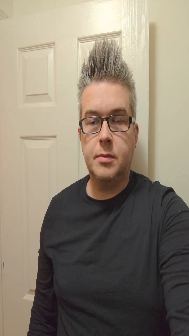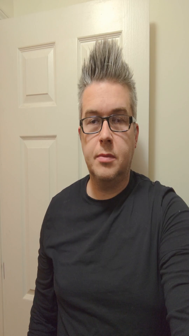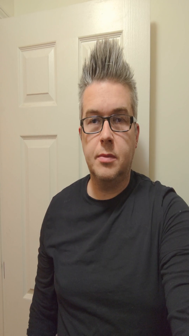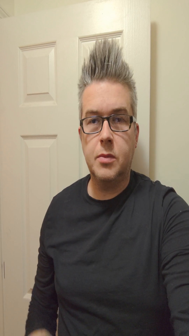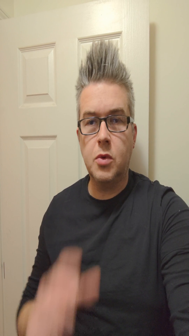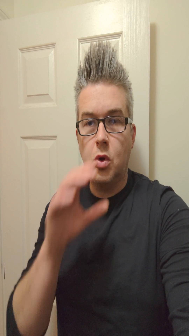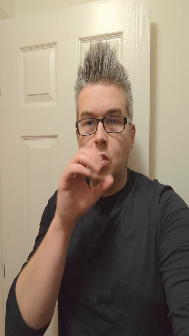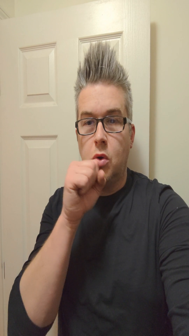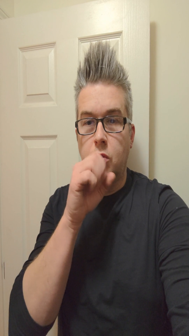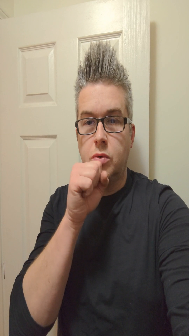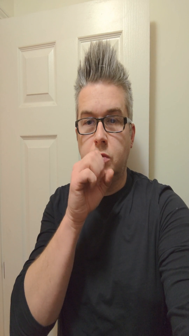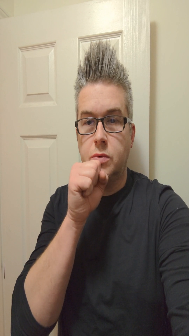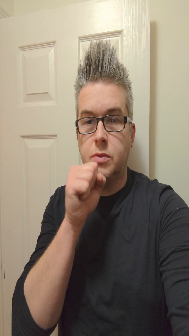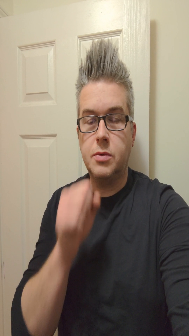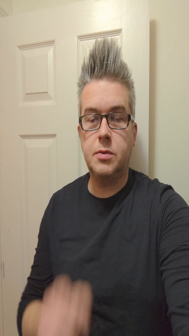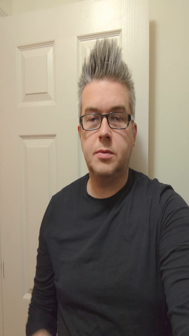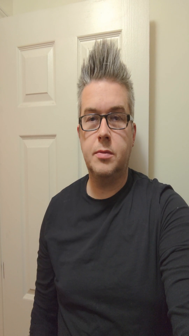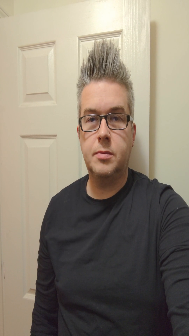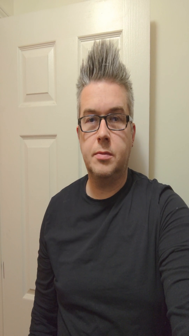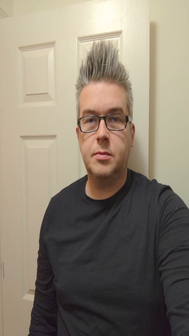orange